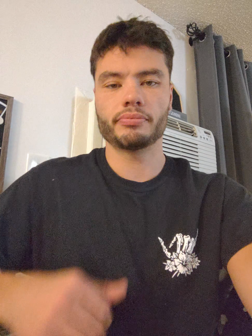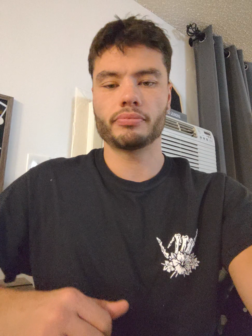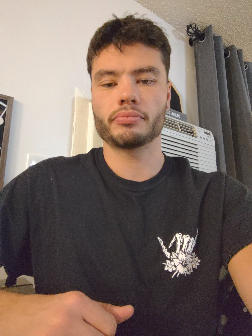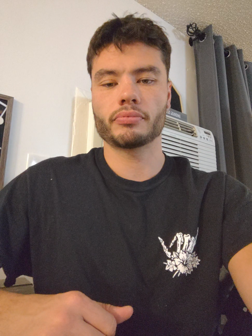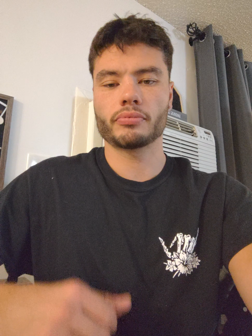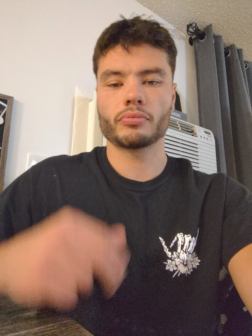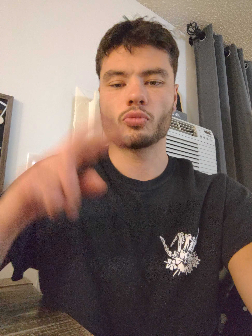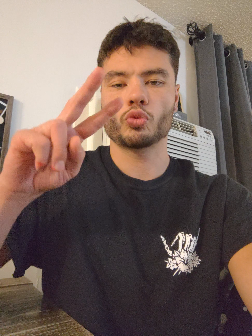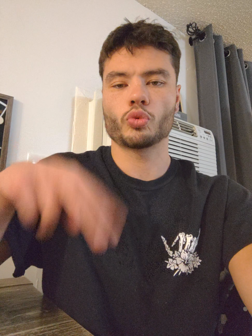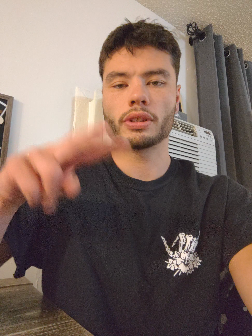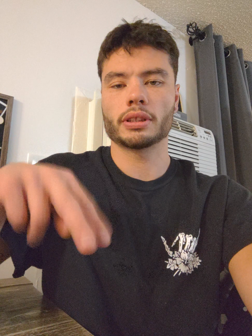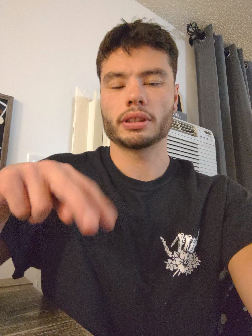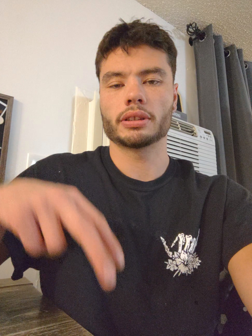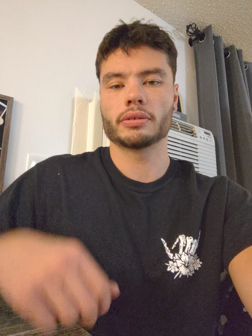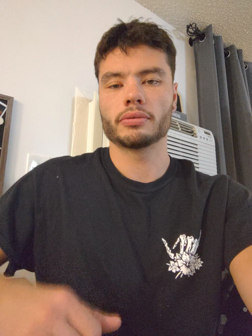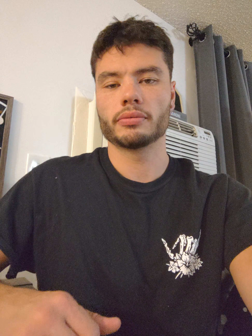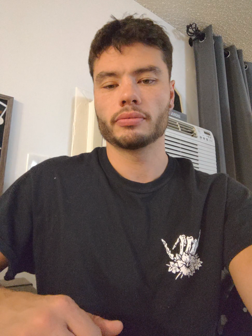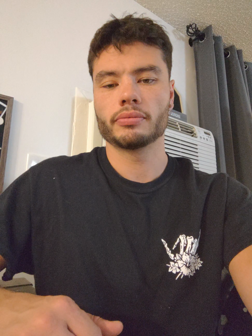read